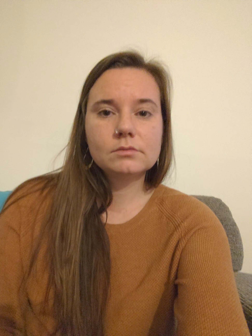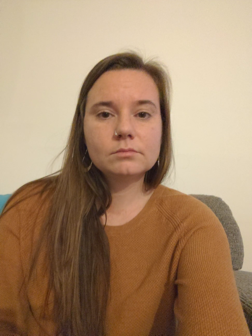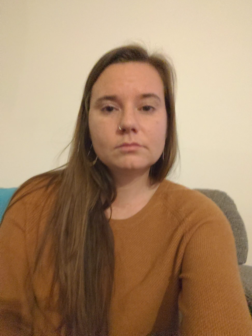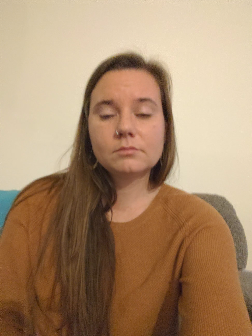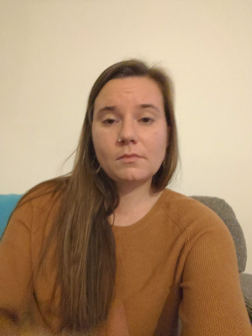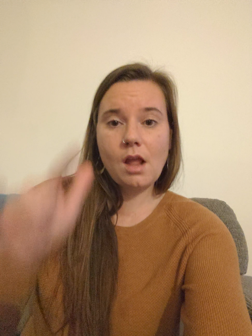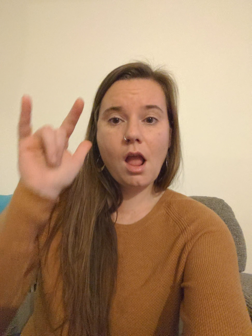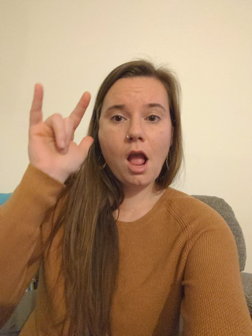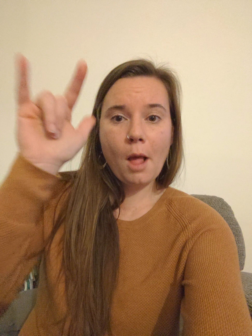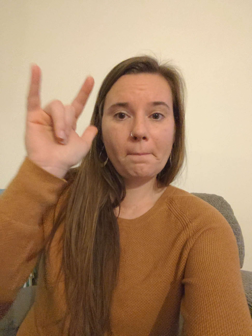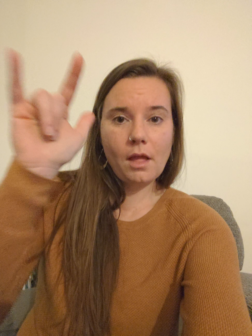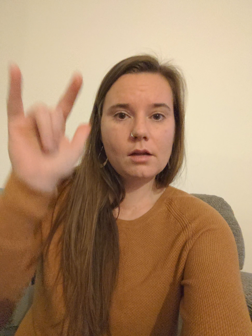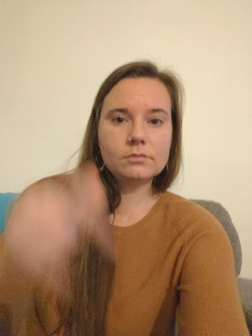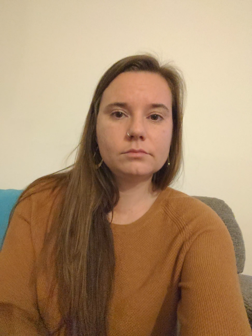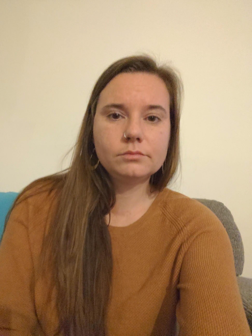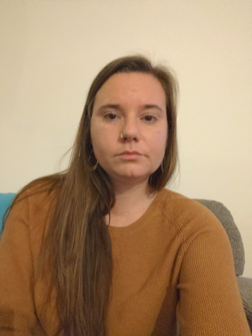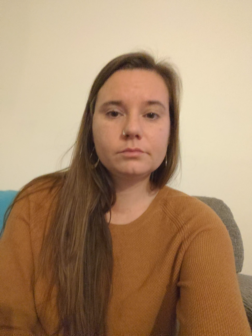airplane